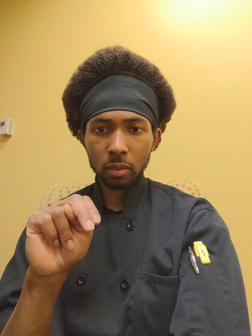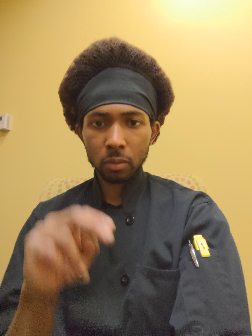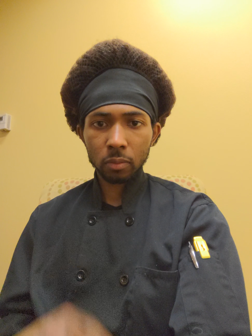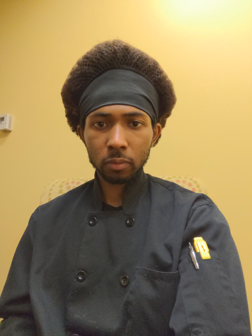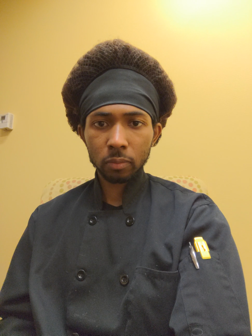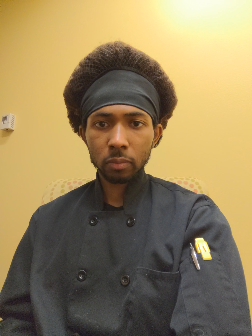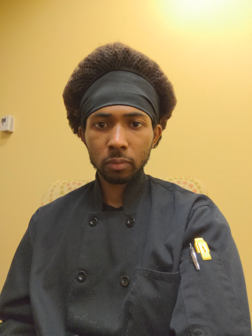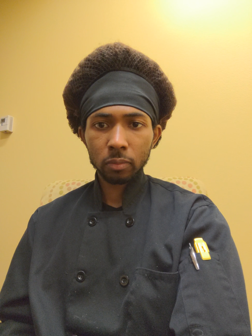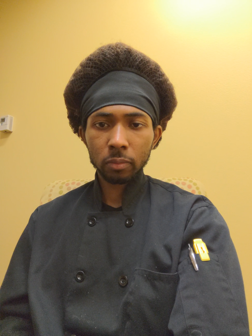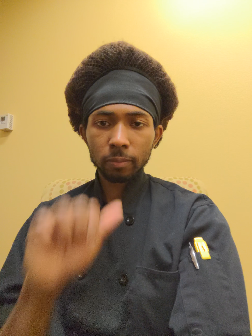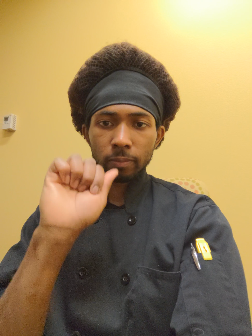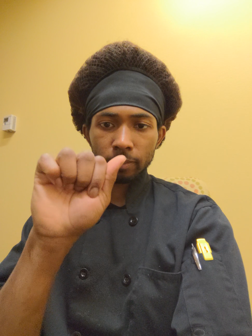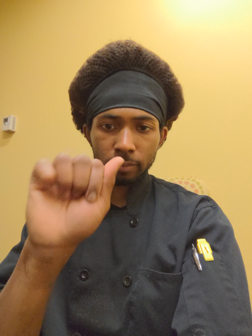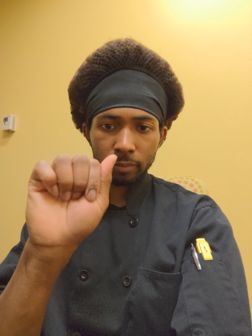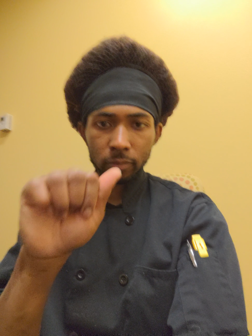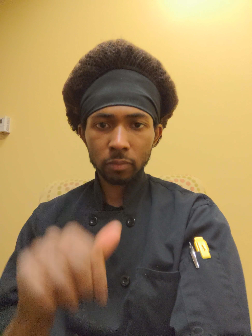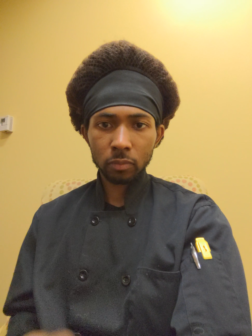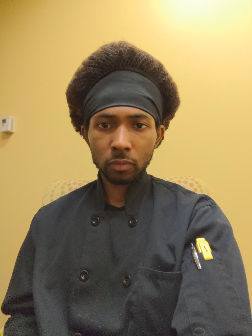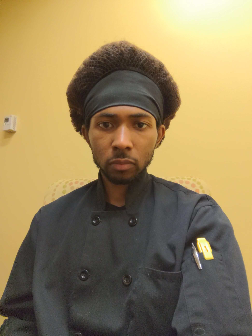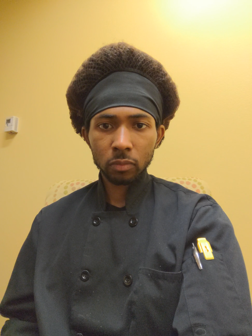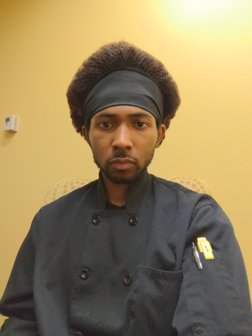knock